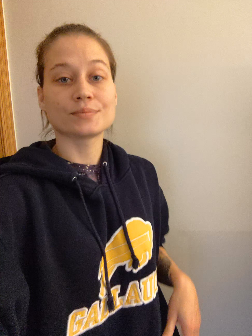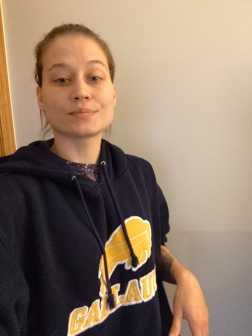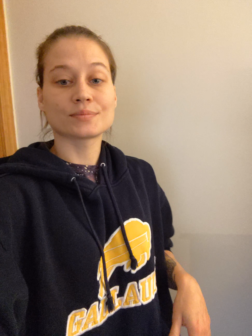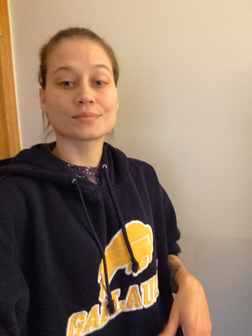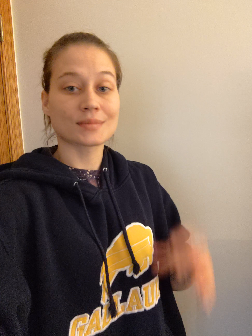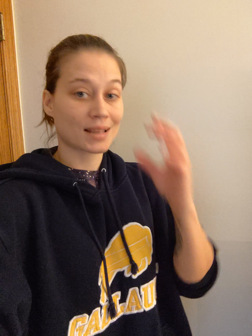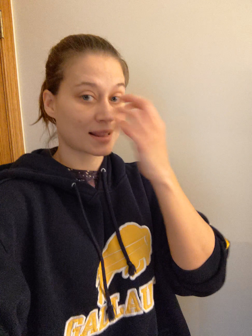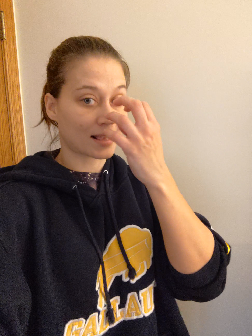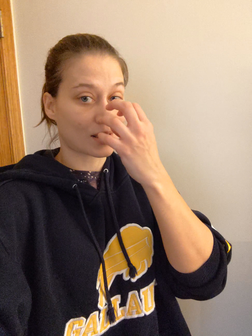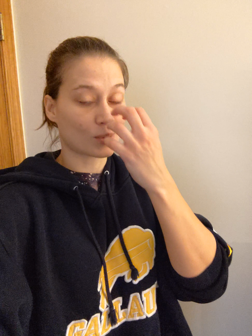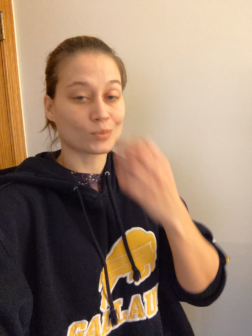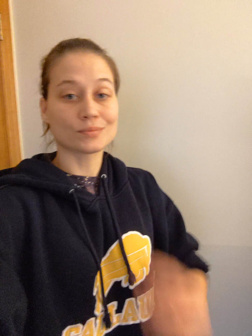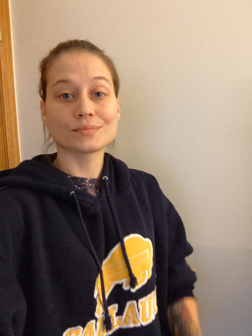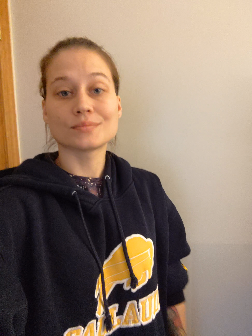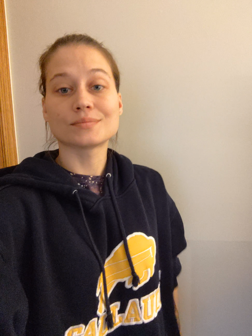clown